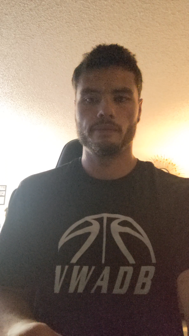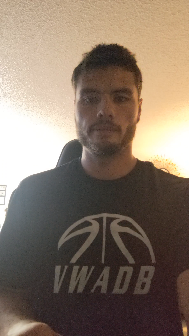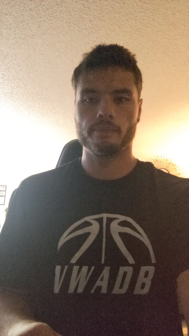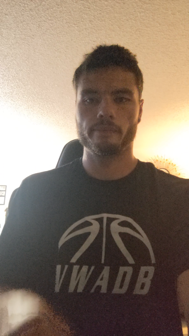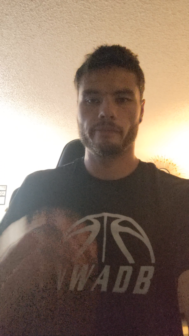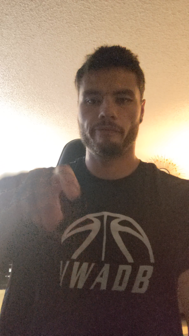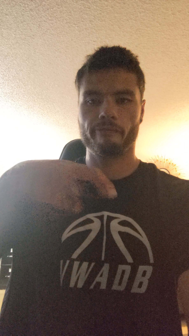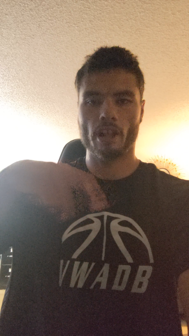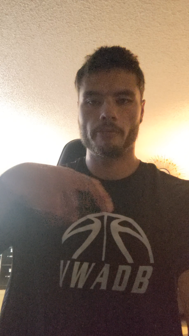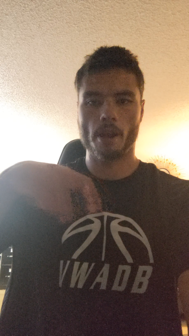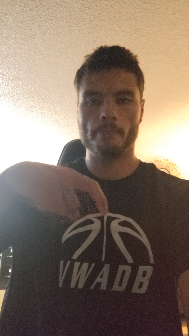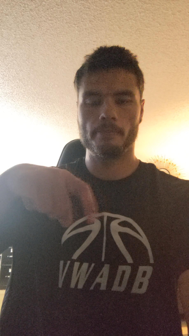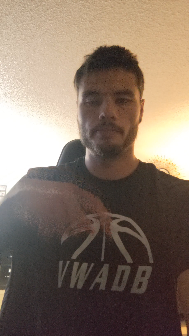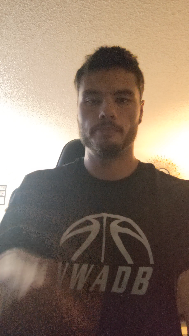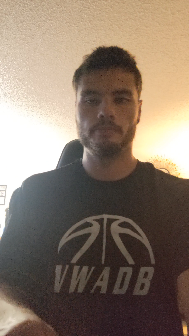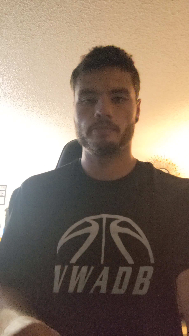flip-flop